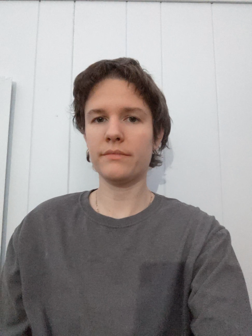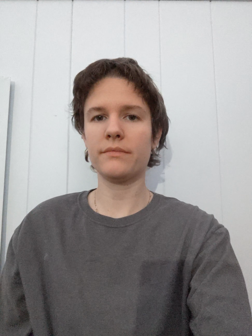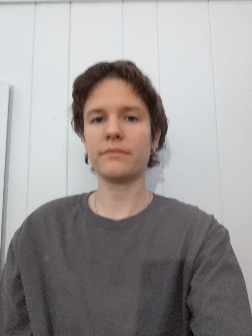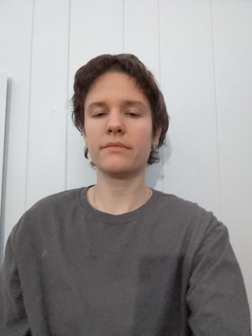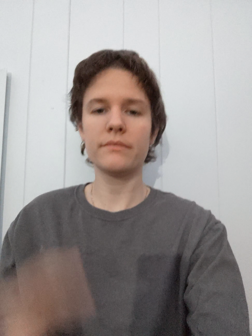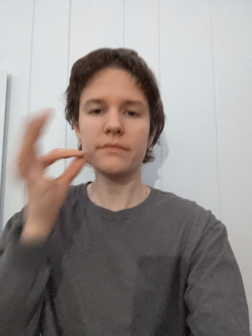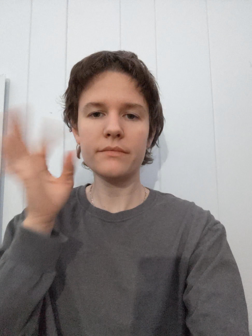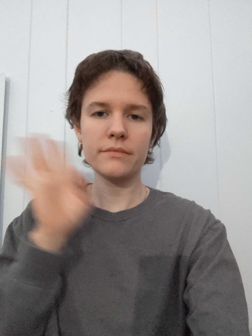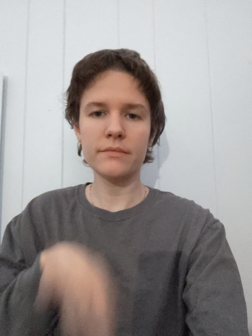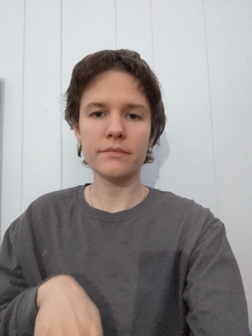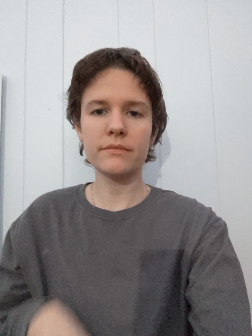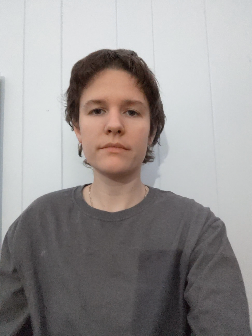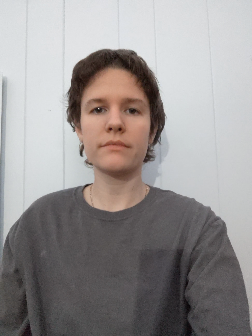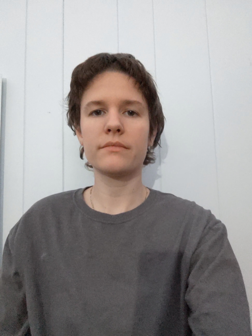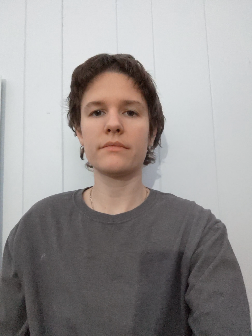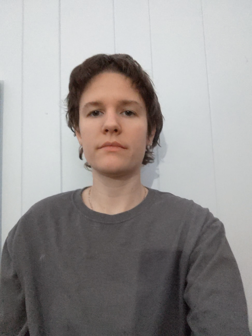bee